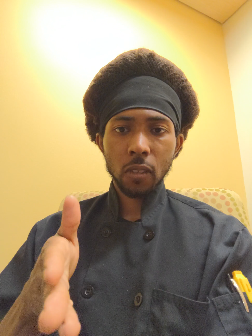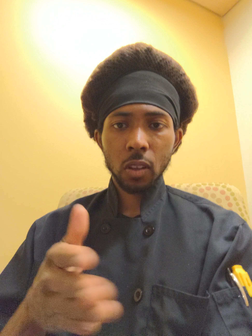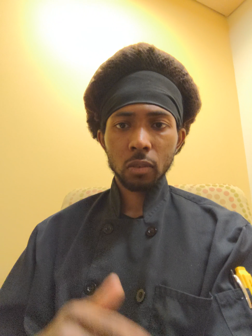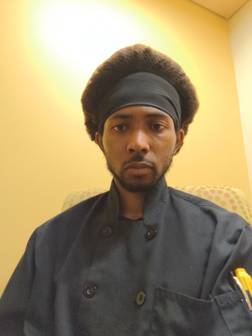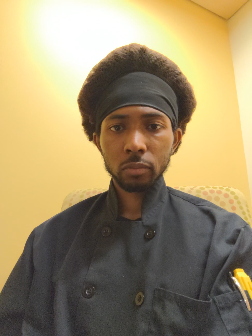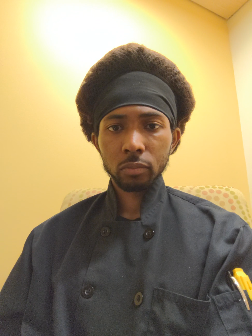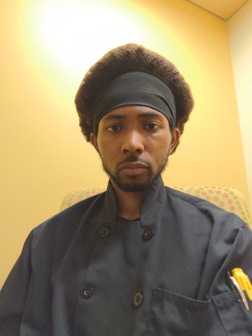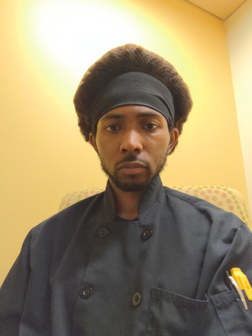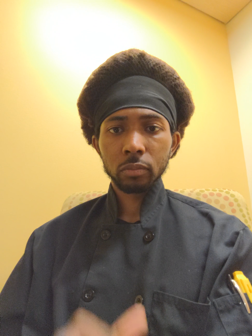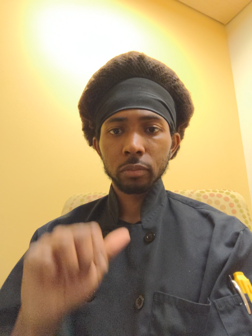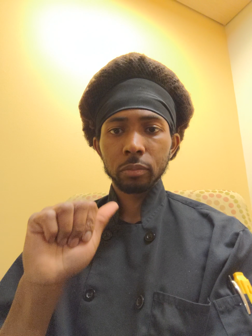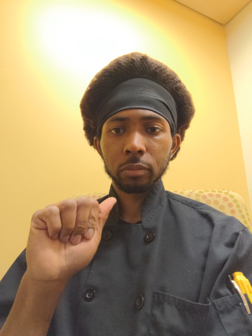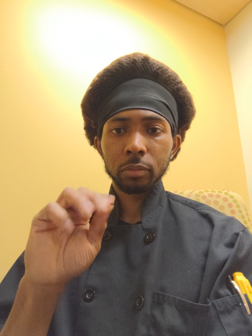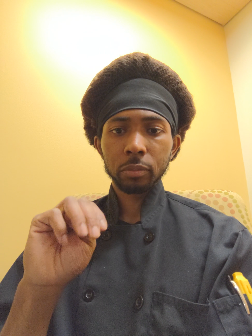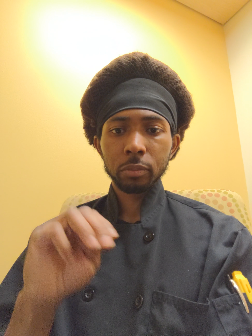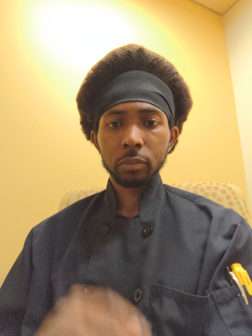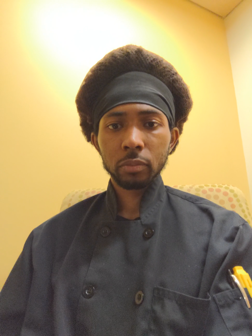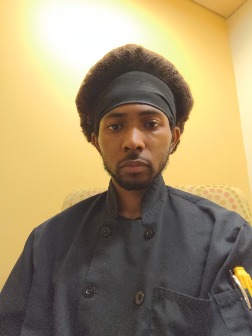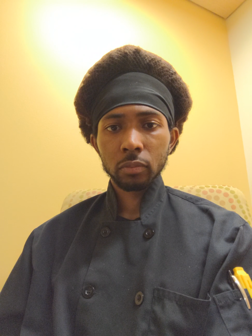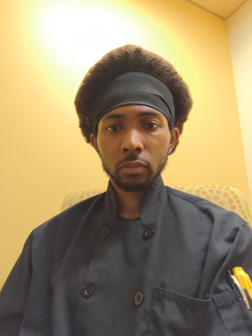am